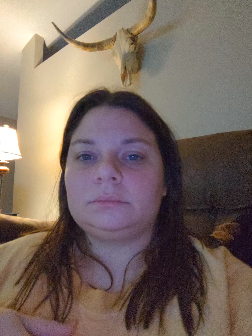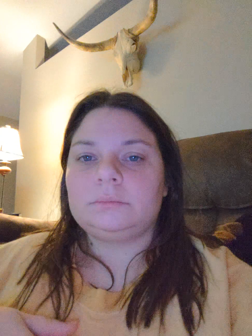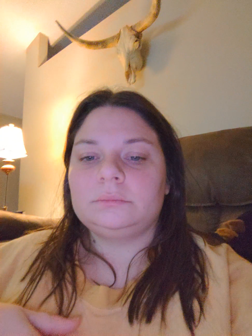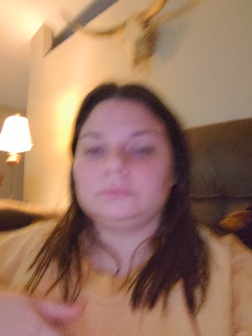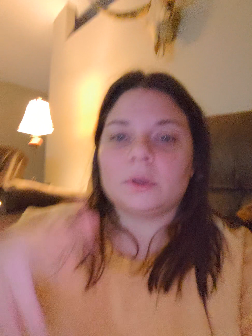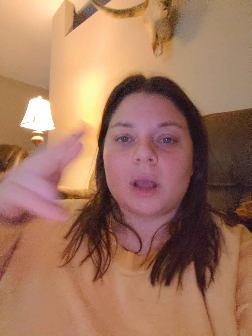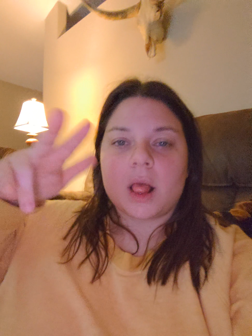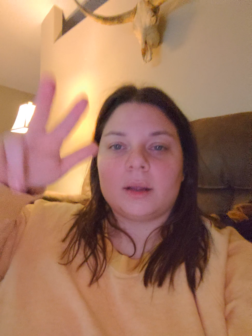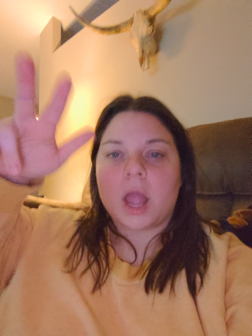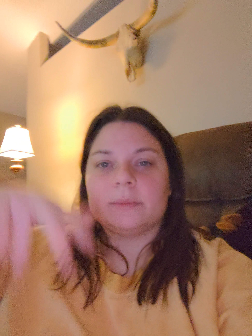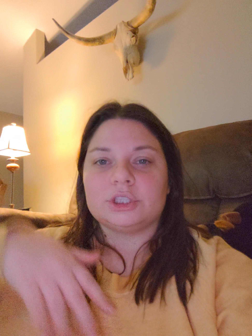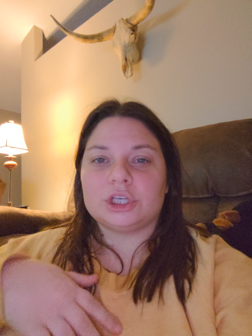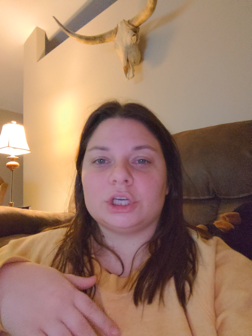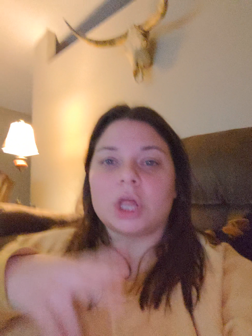helicopter